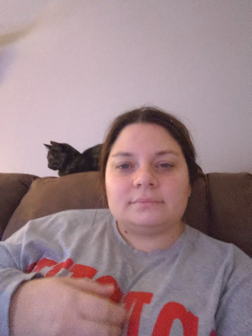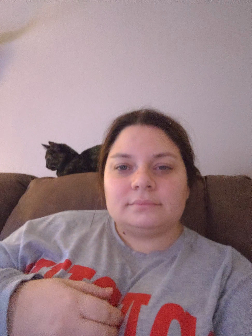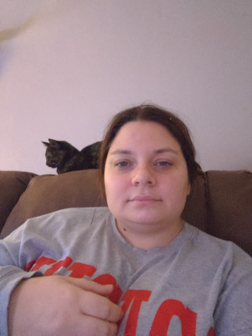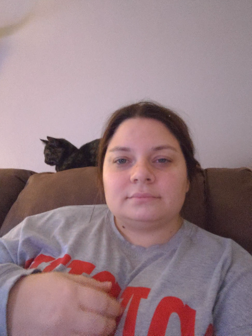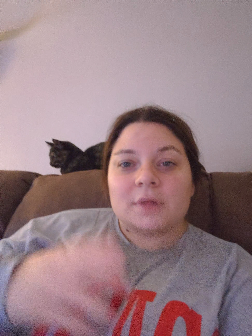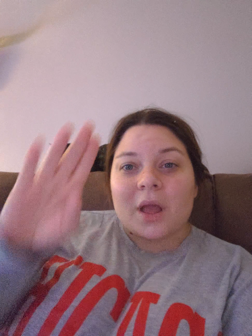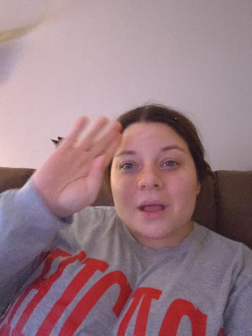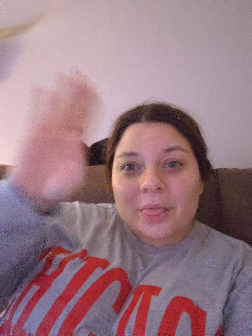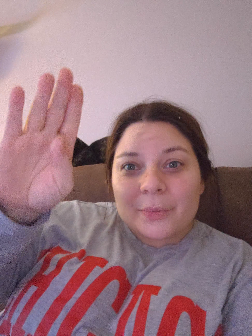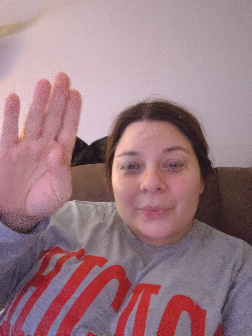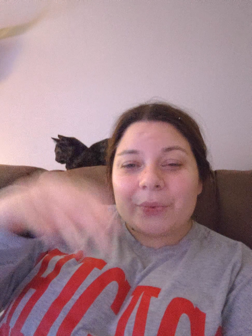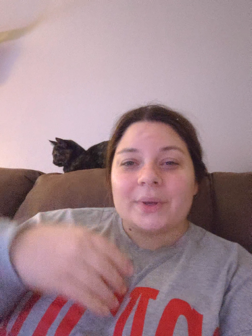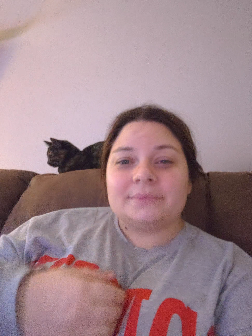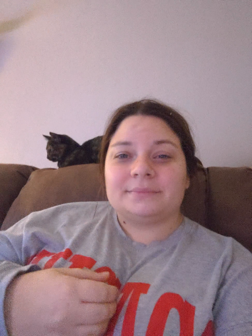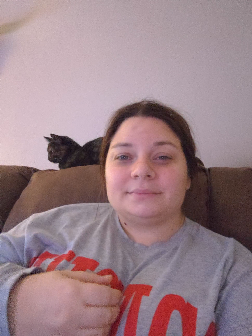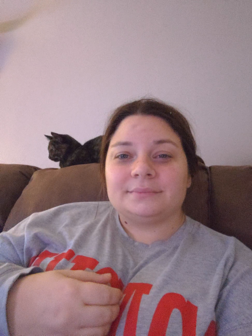hello